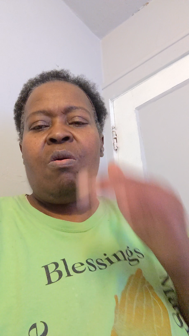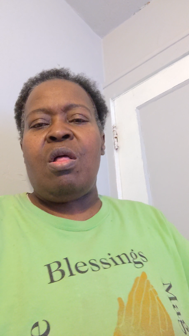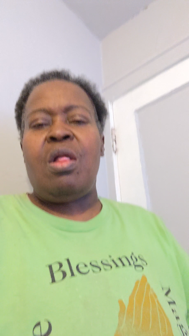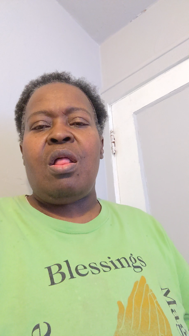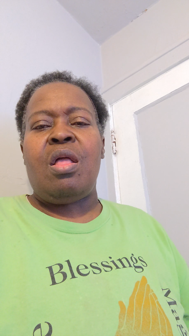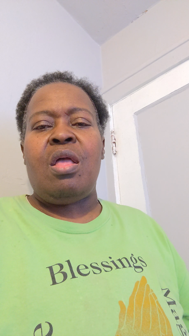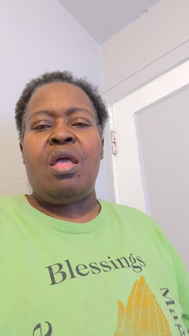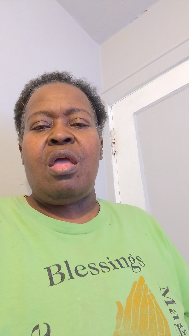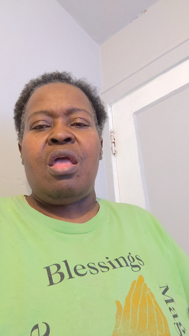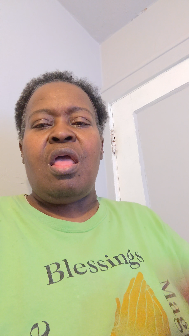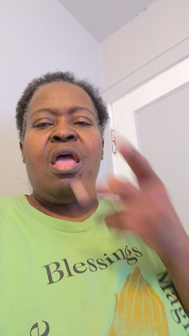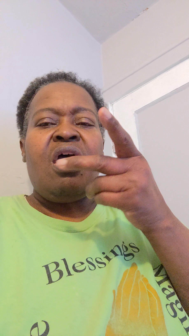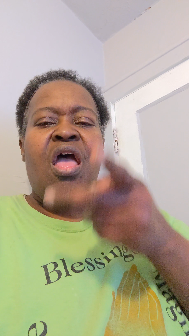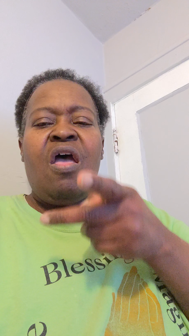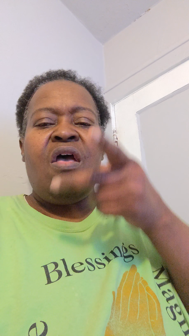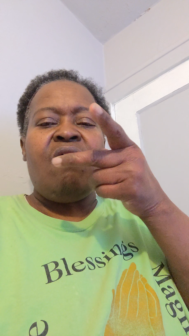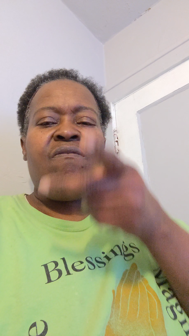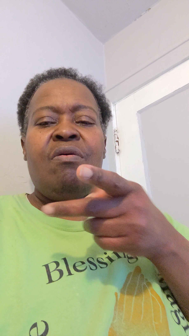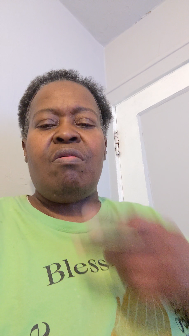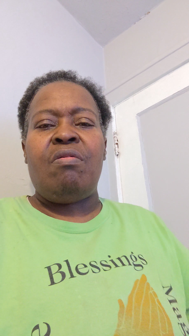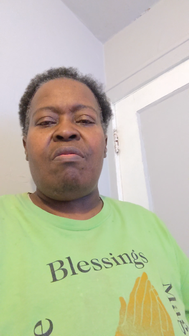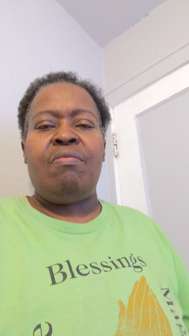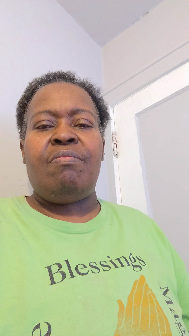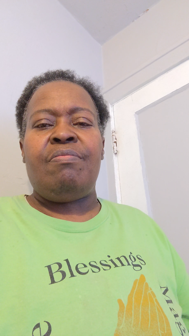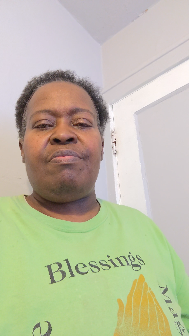careful